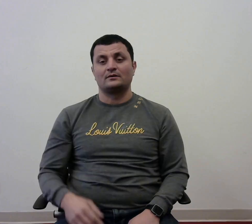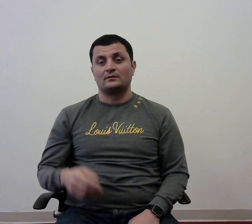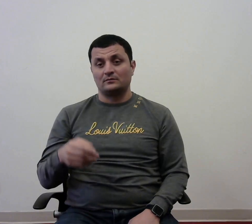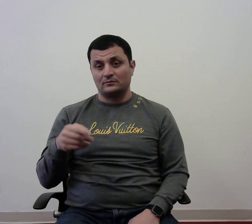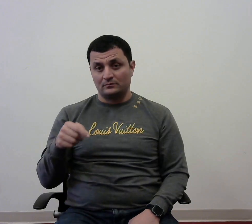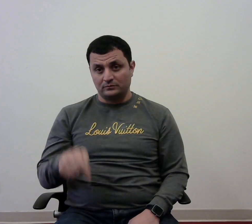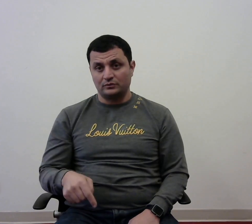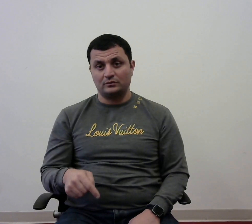bu